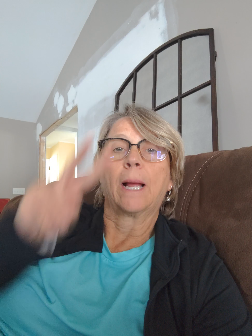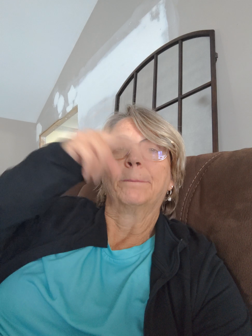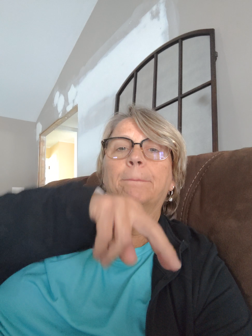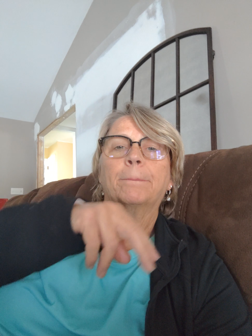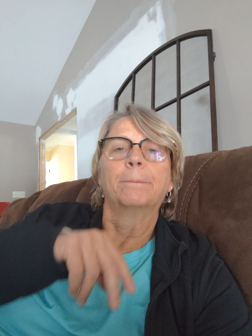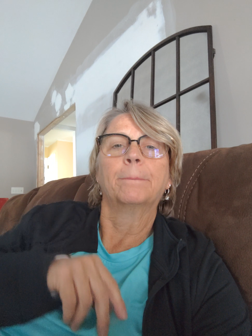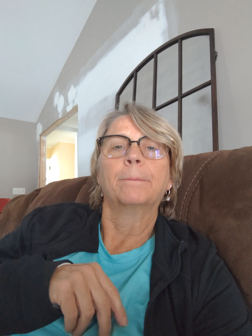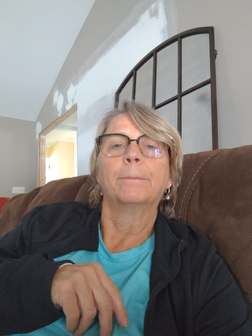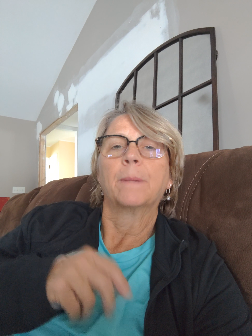jump